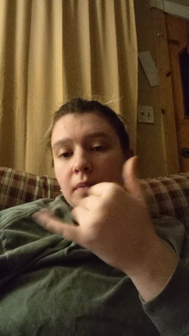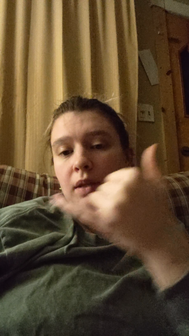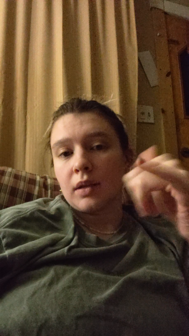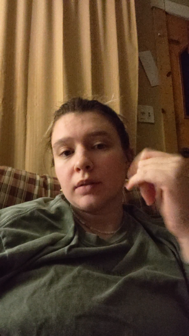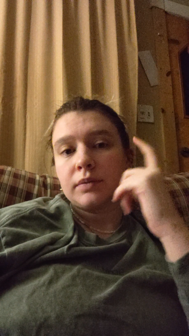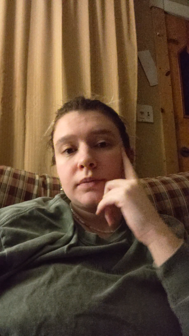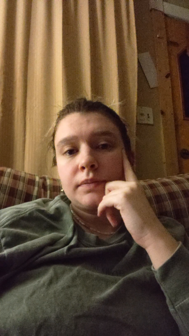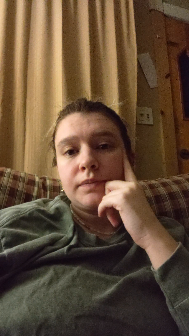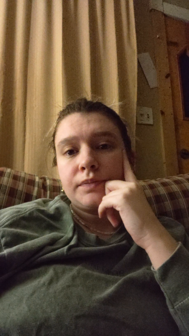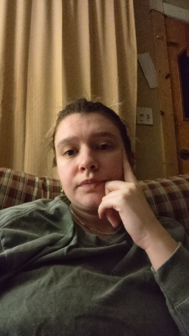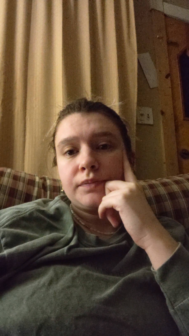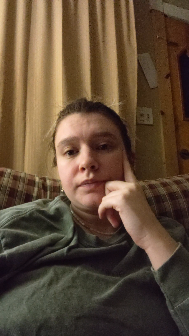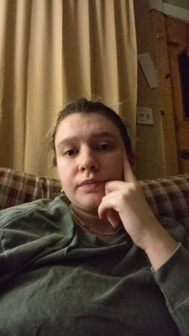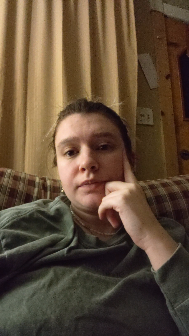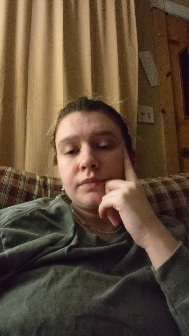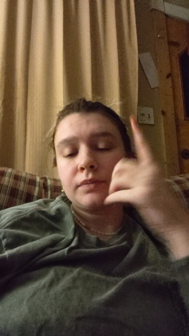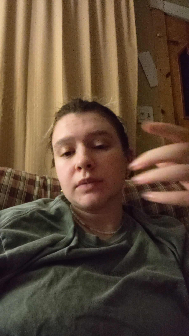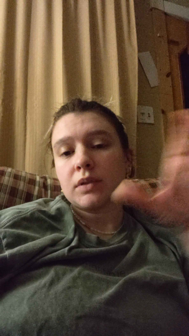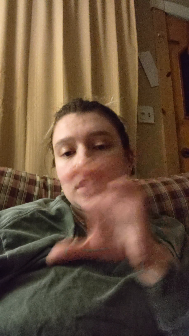dump